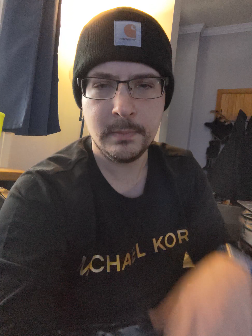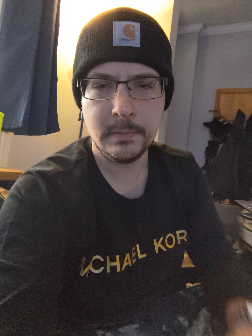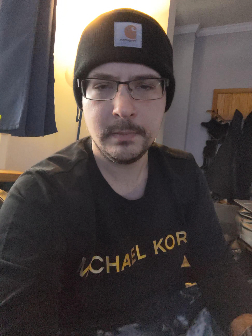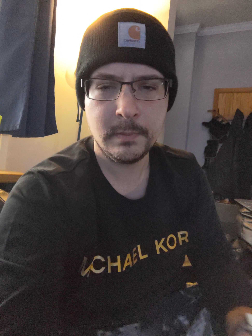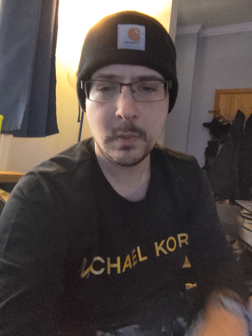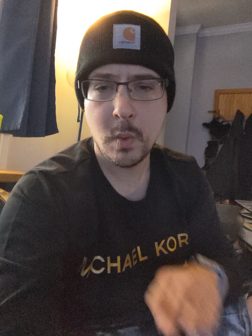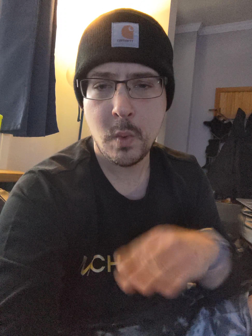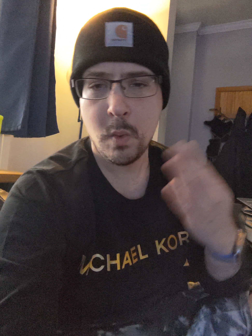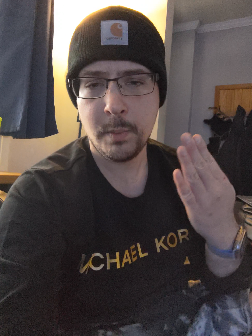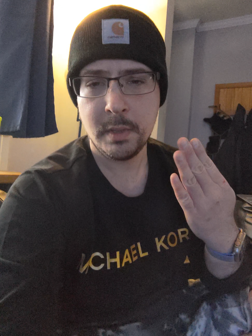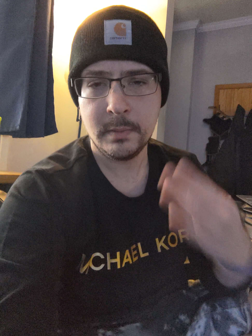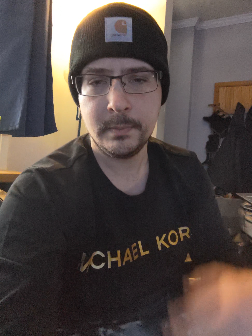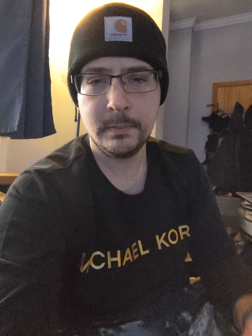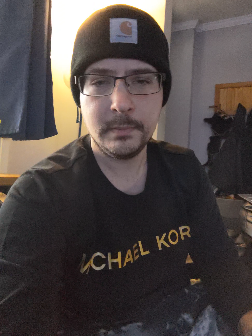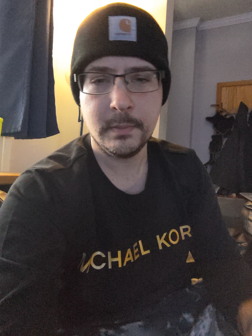open